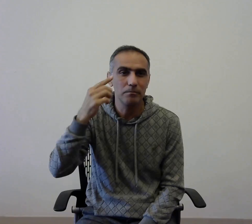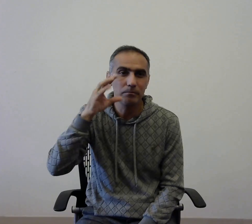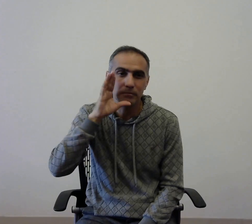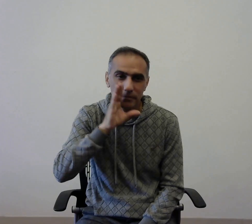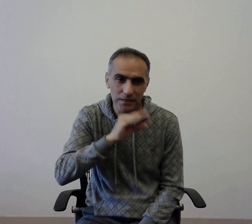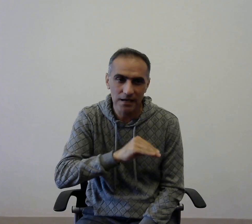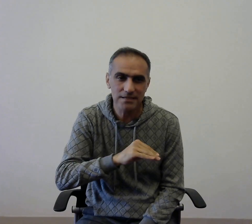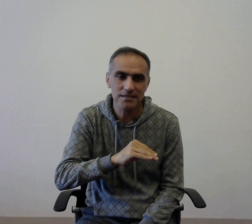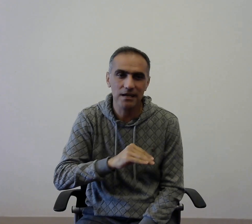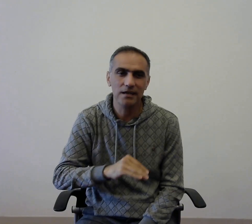bilər